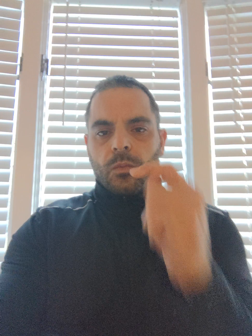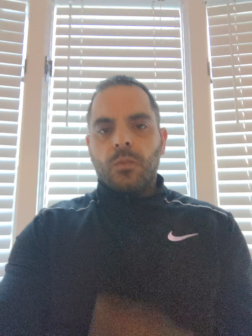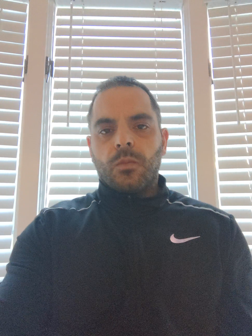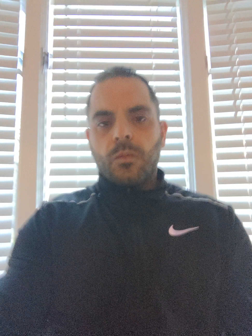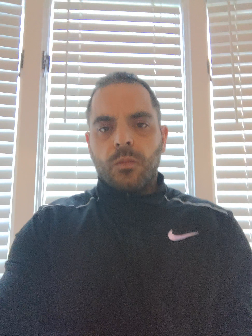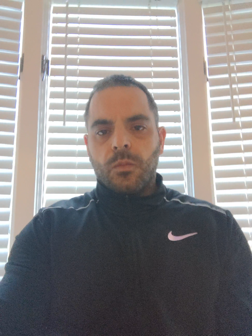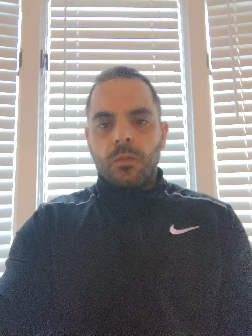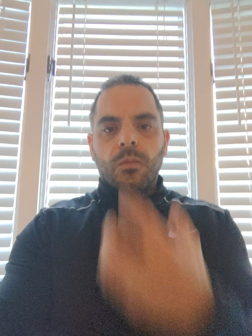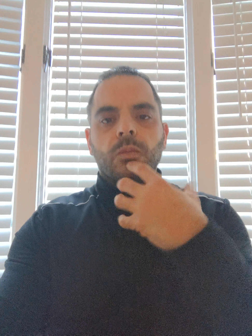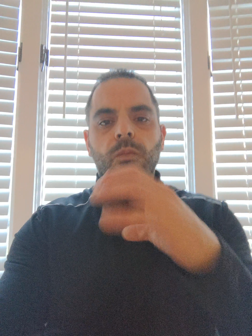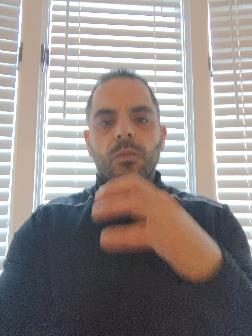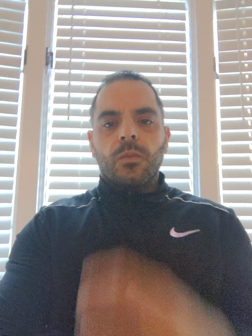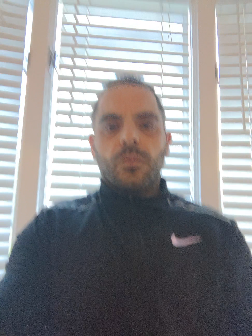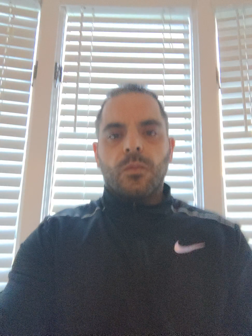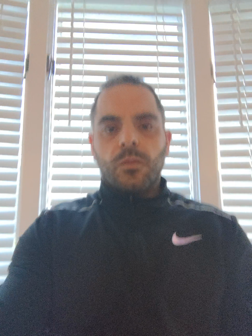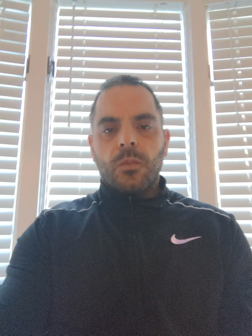hot